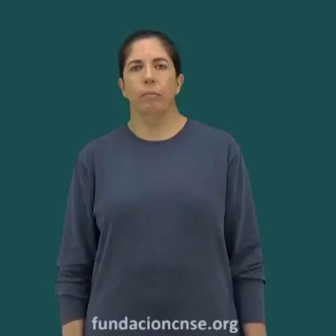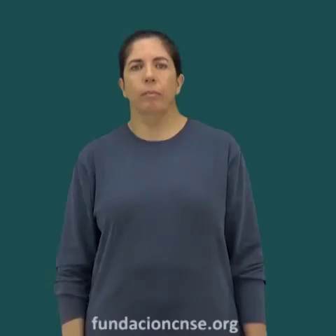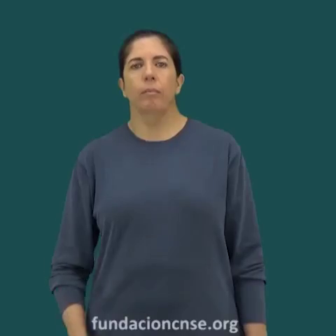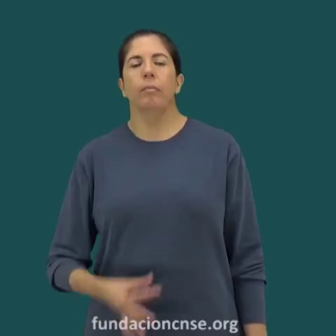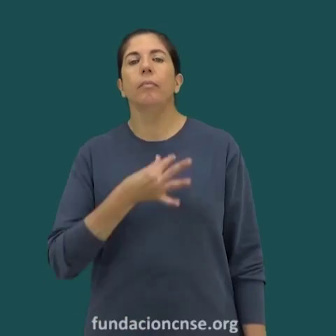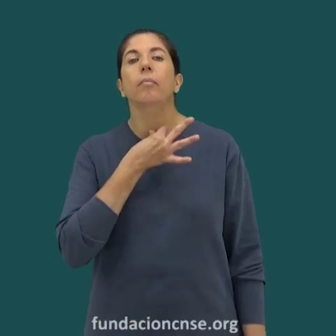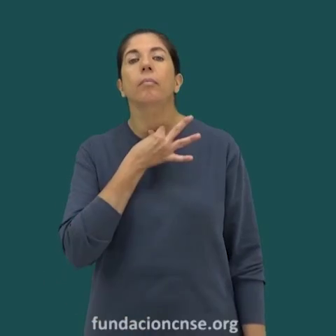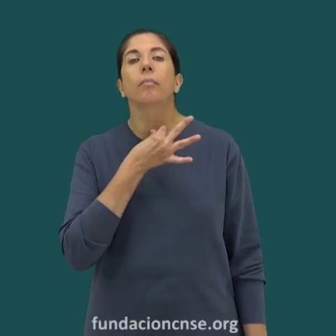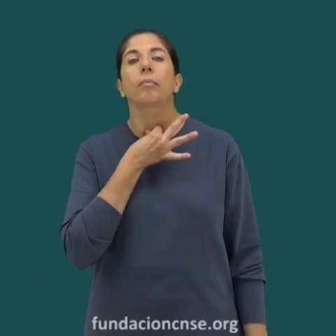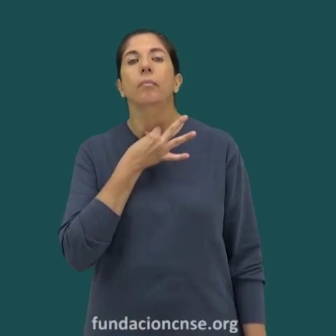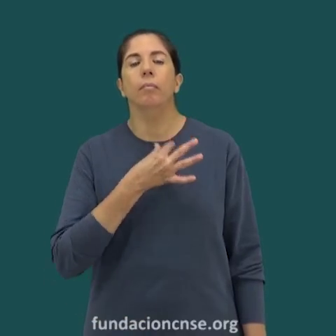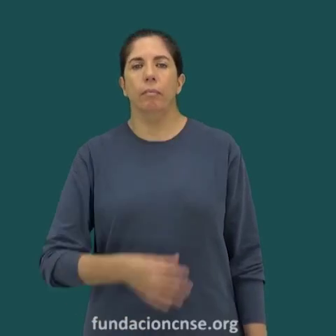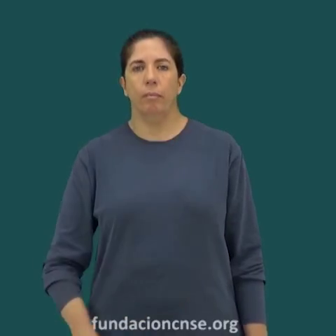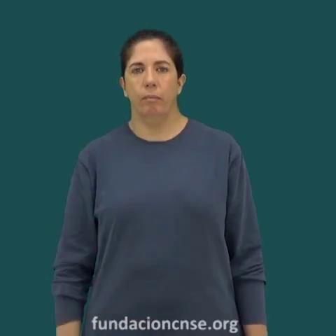garganta